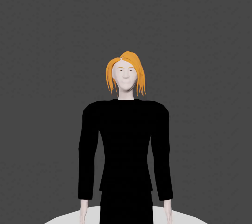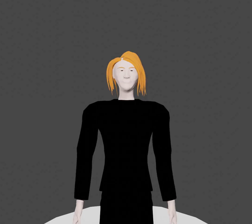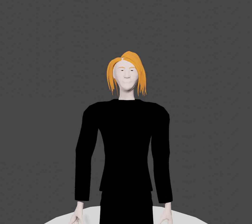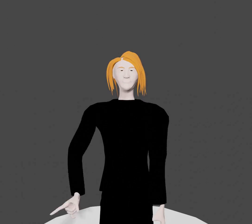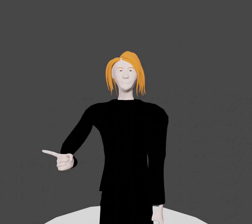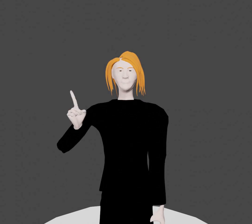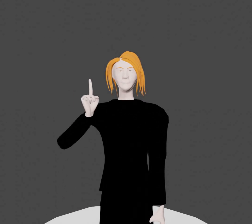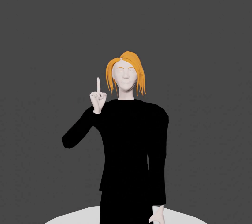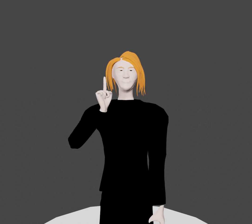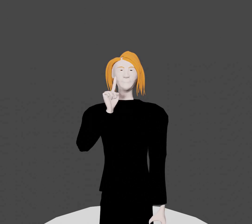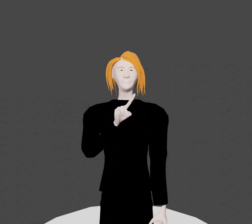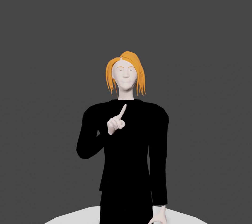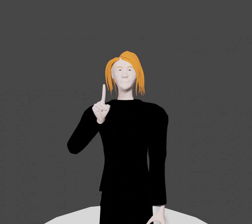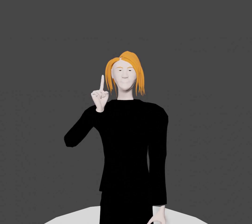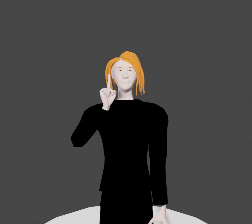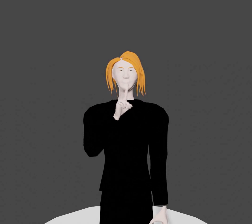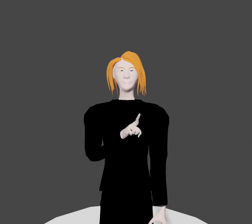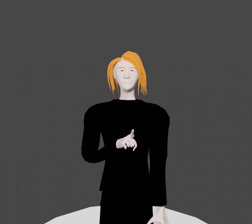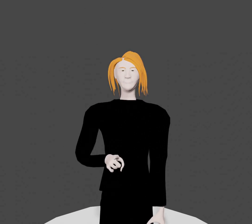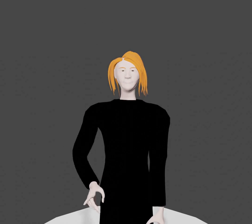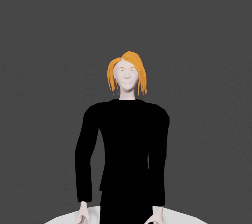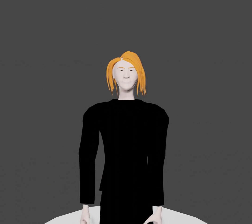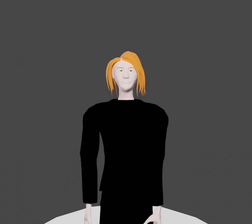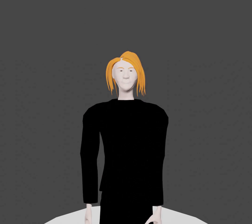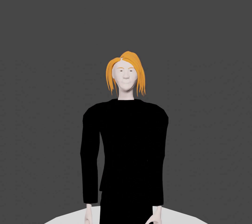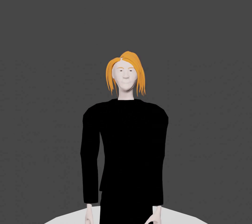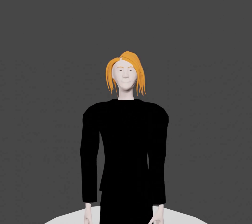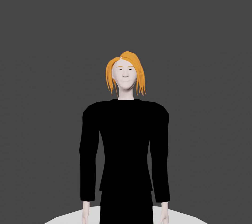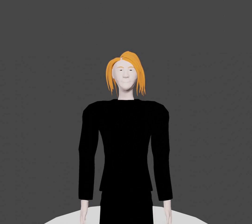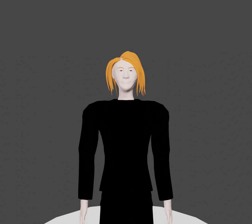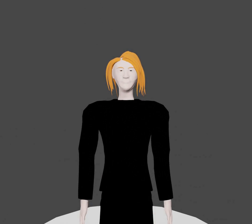Artificial